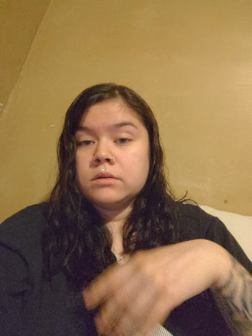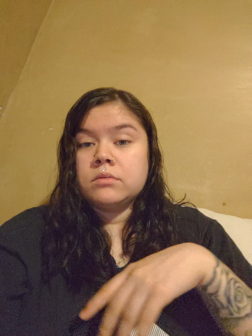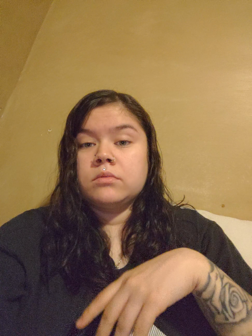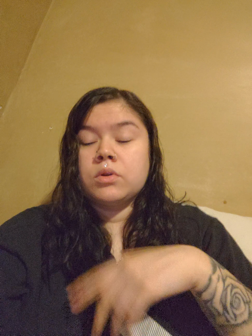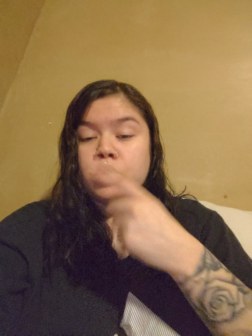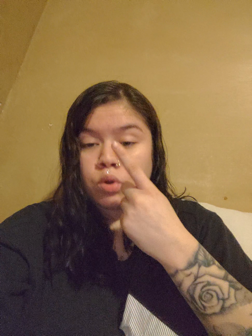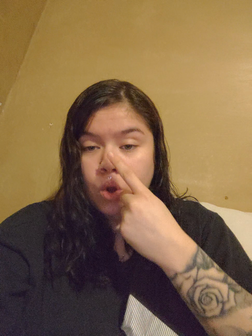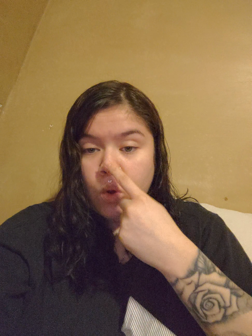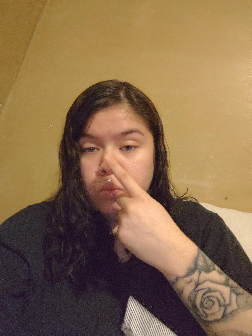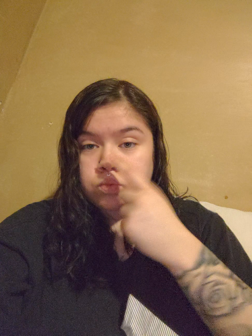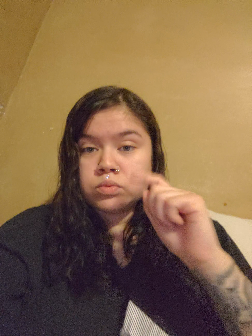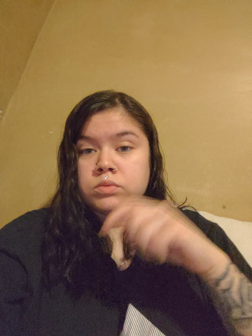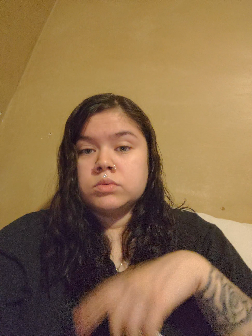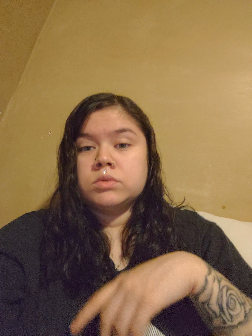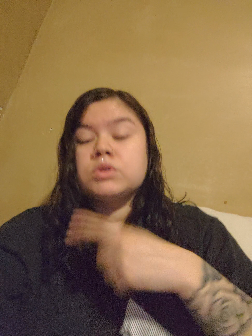nose